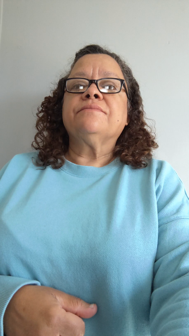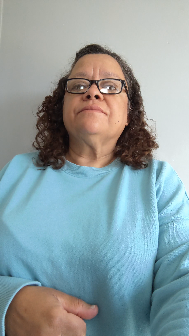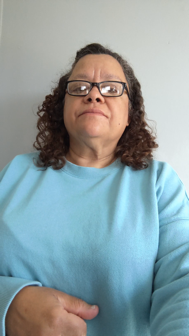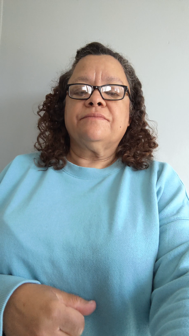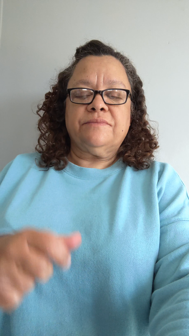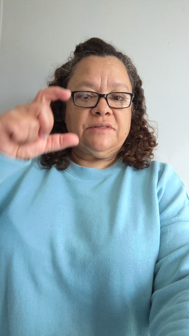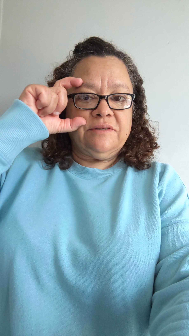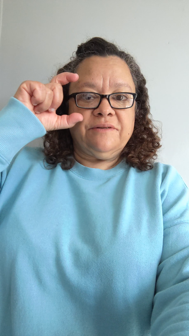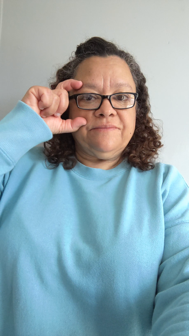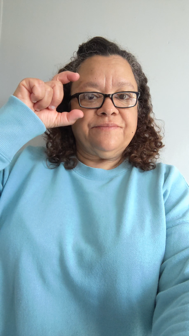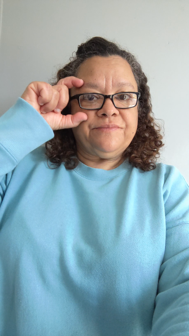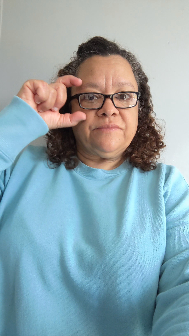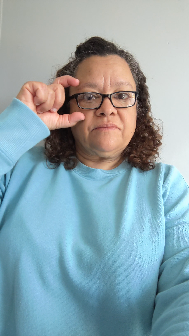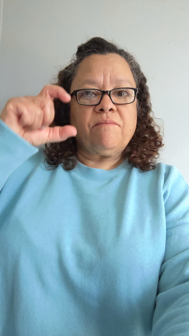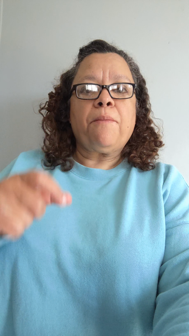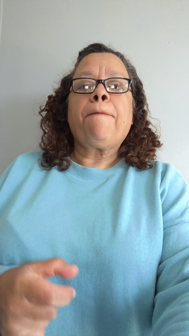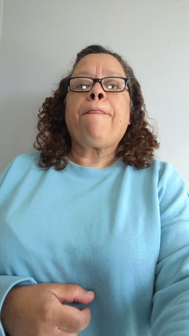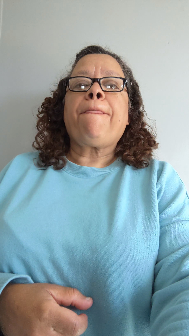glasses